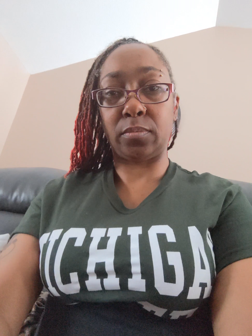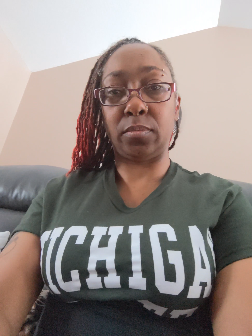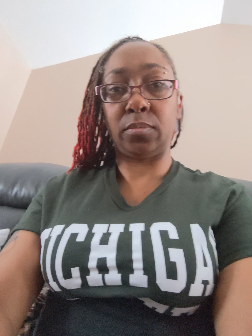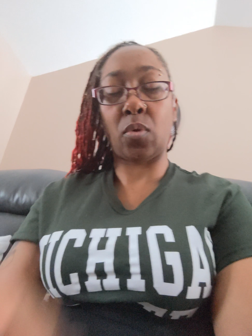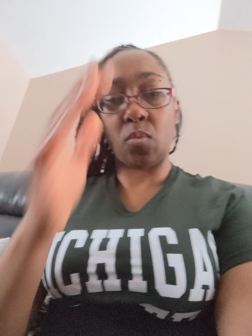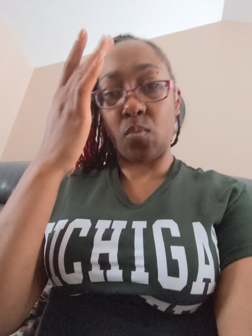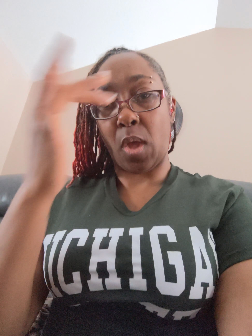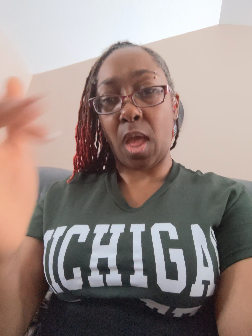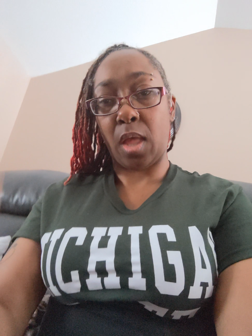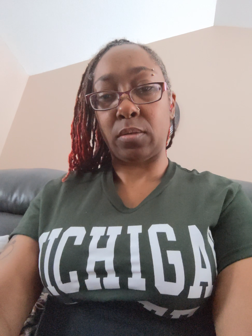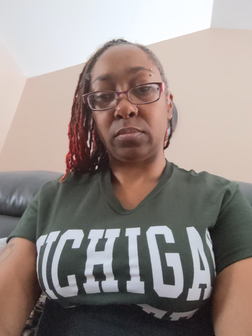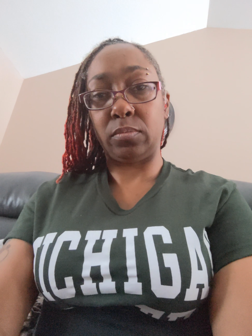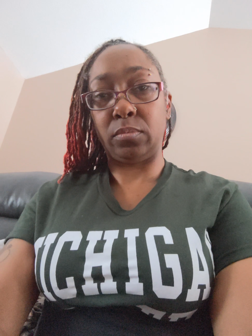why